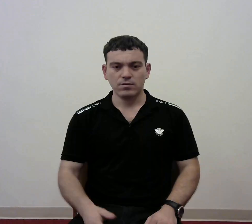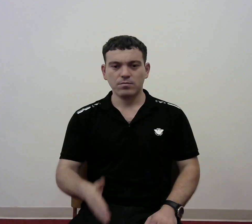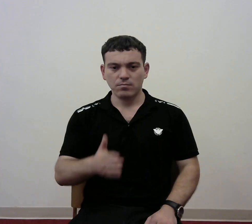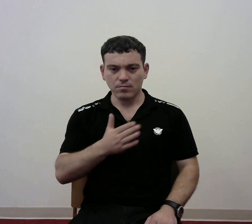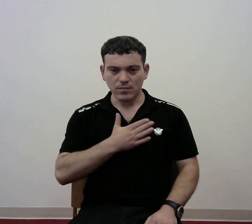mən